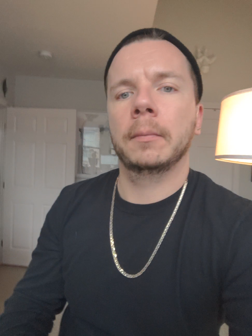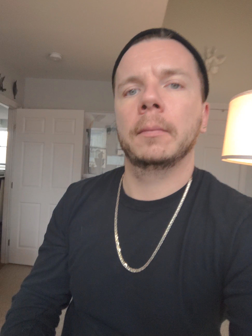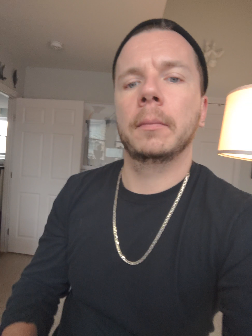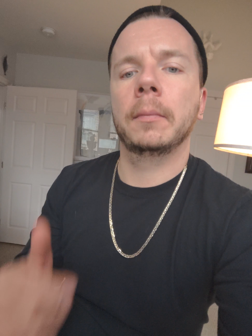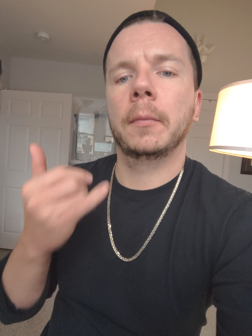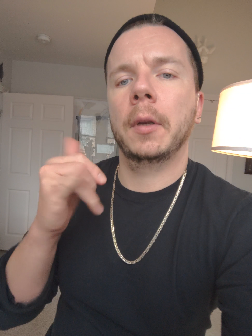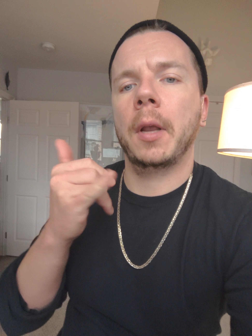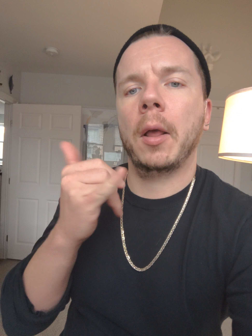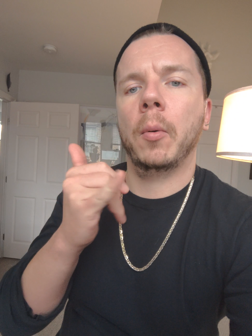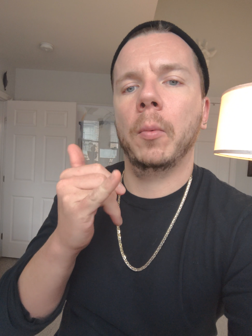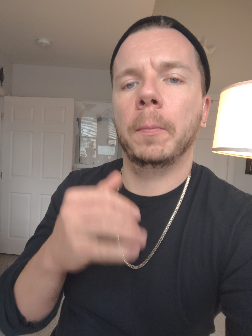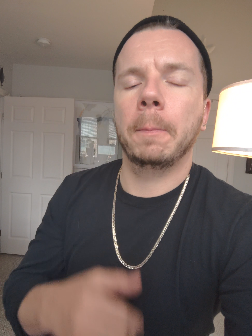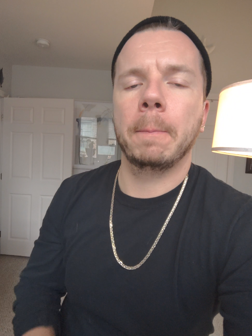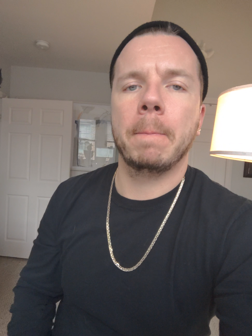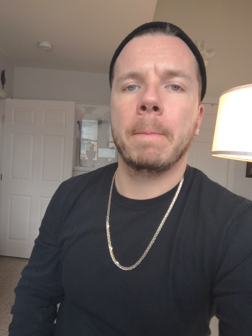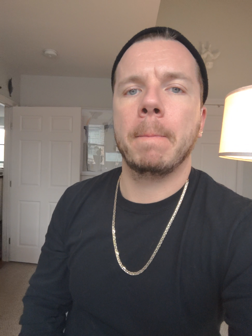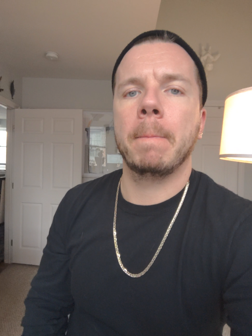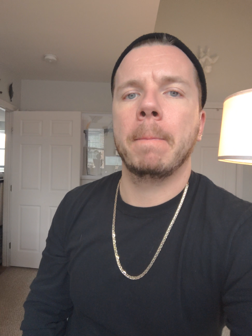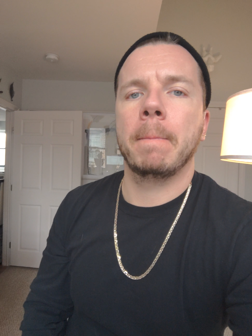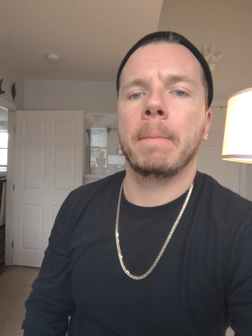yellow